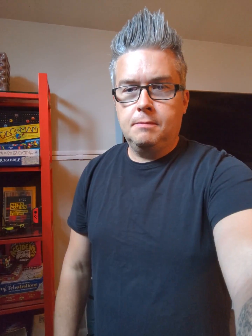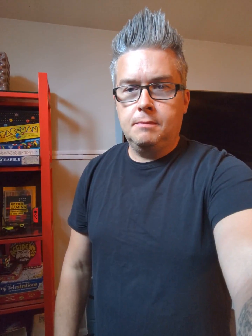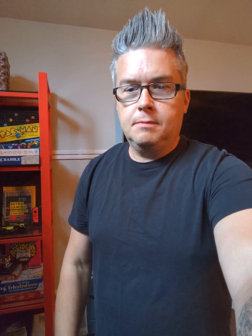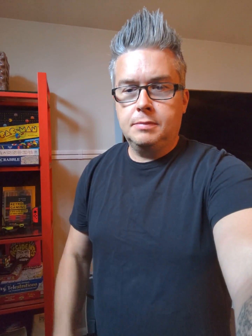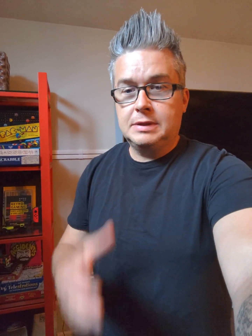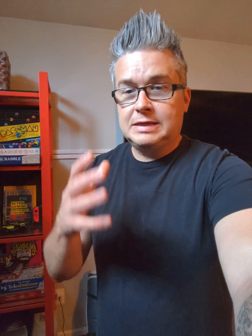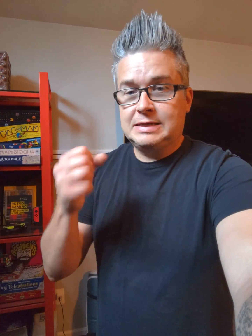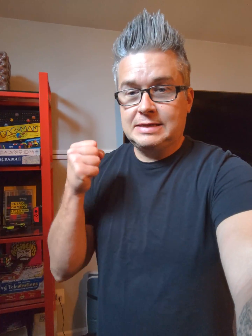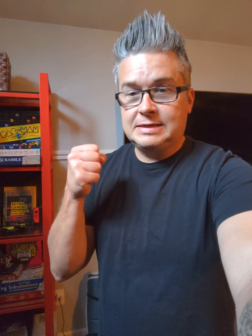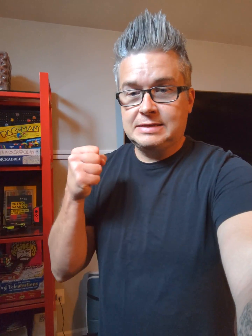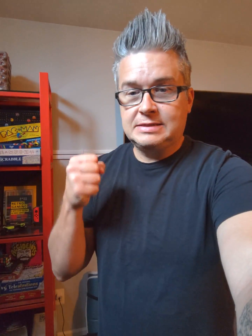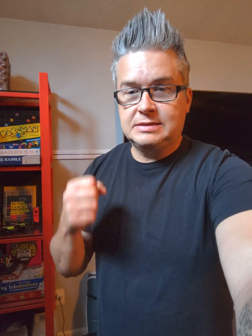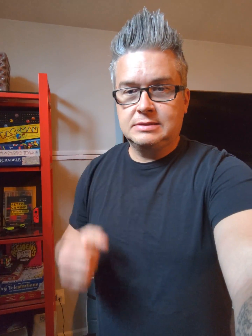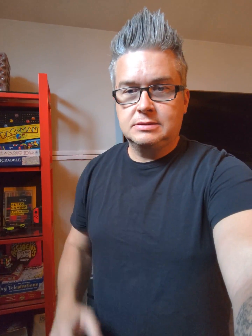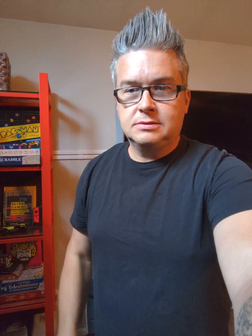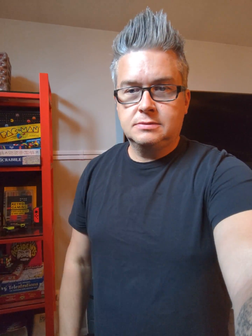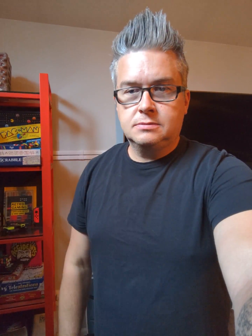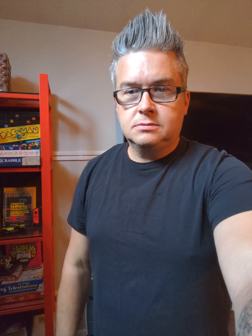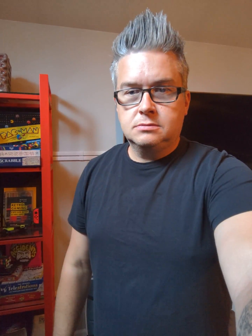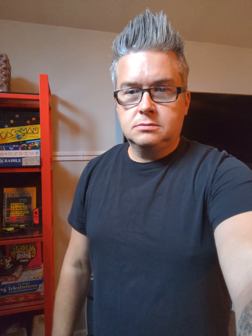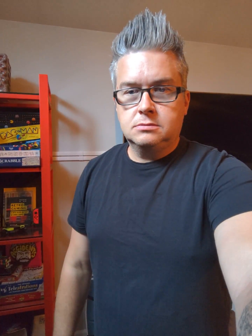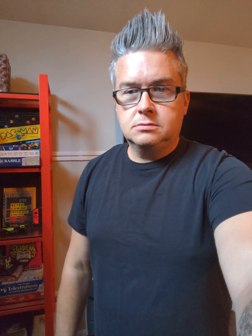get